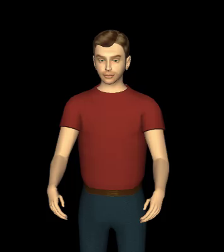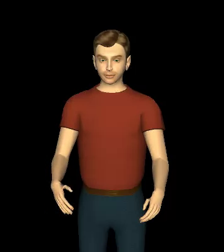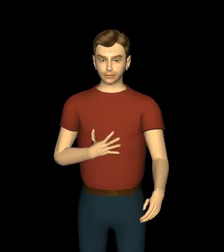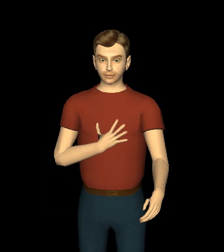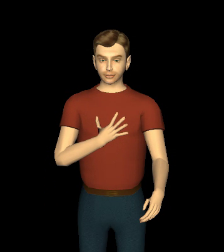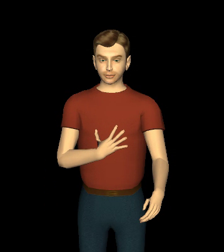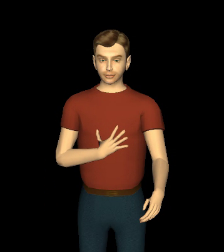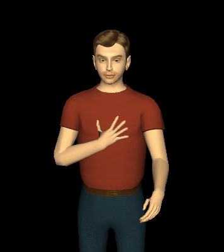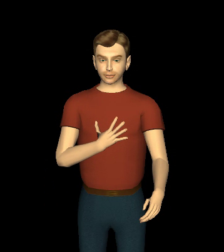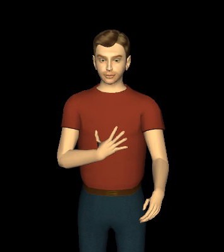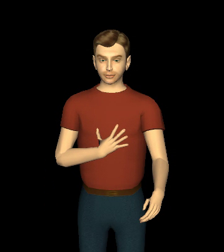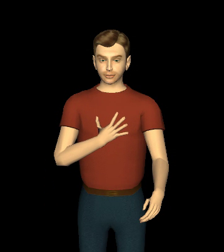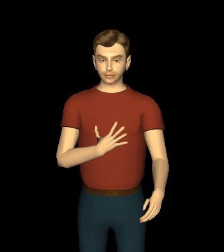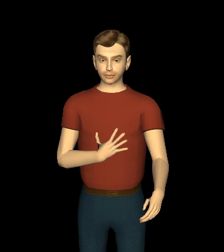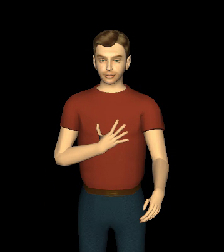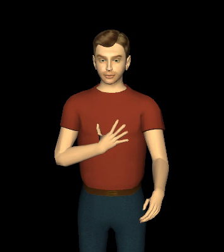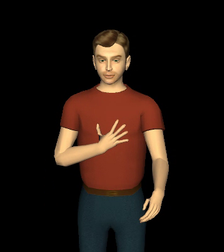يقدر